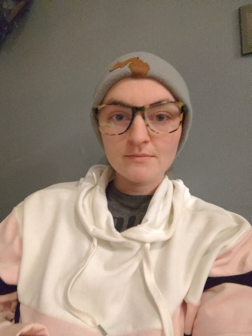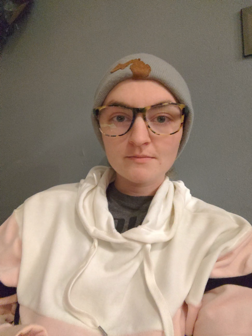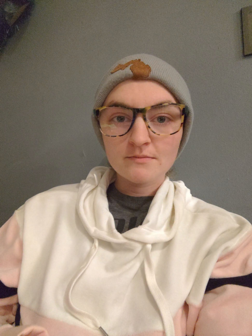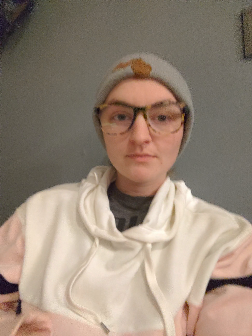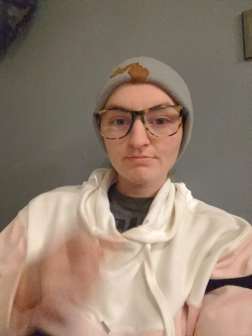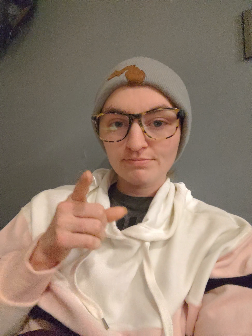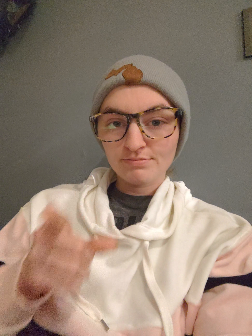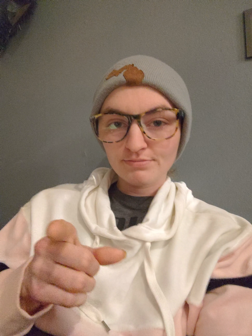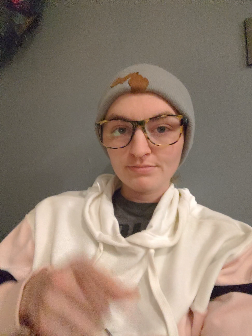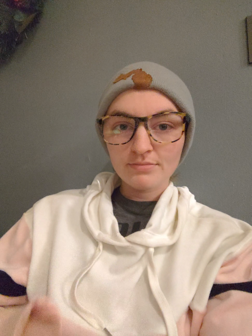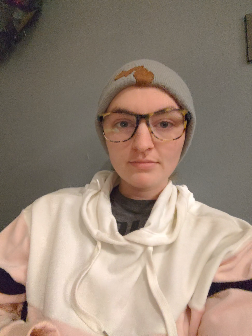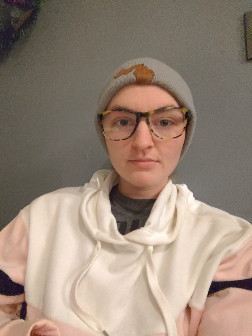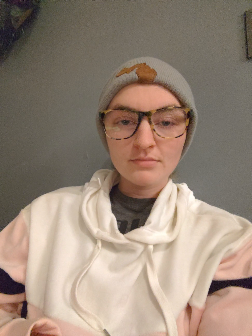he/she/it